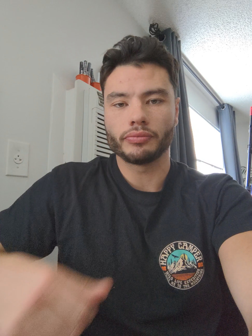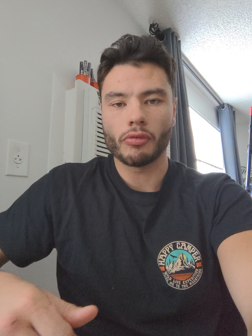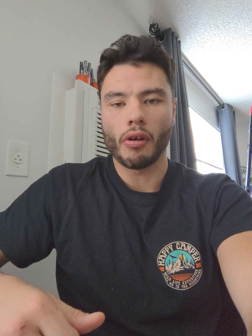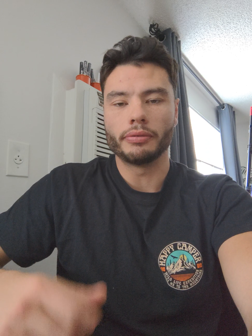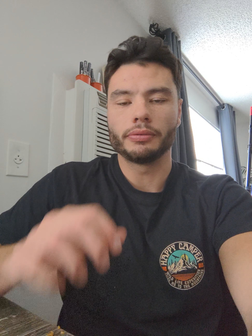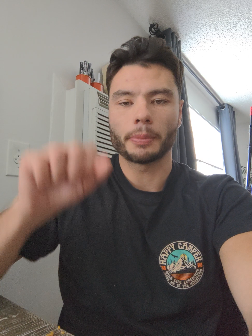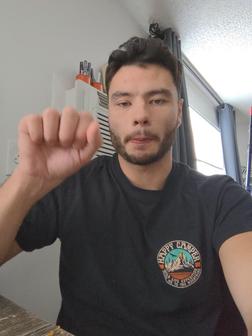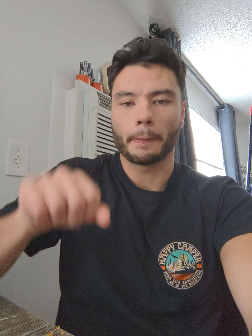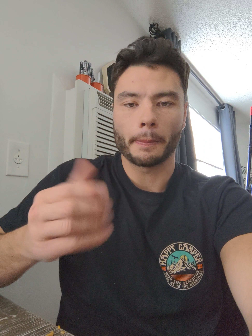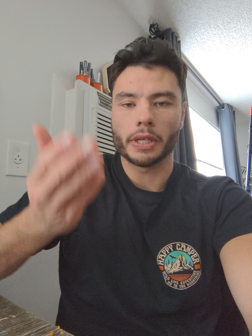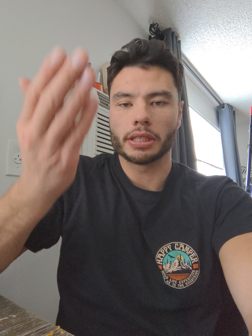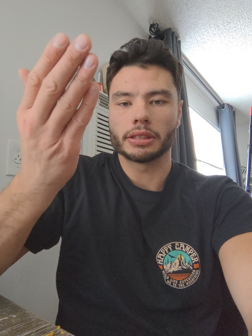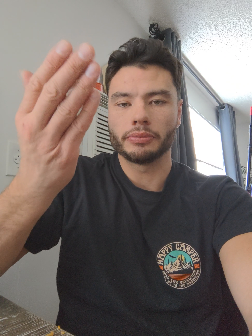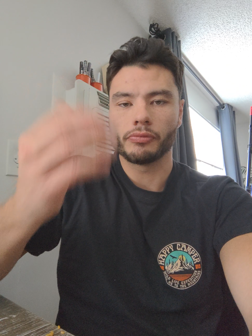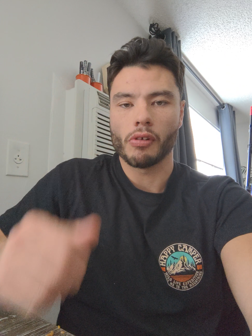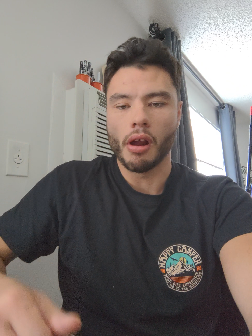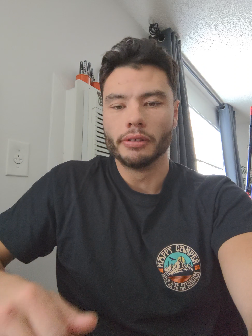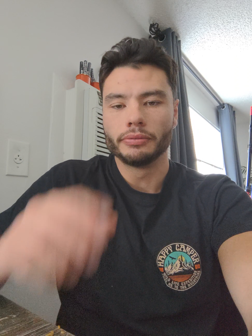mitten